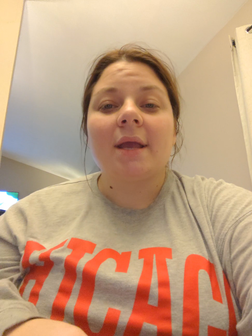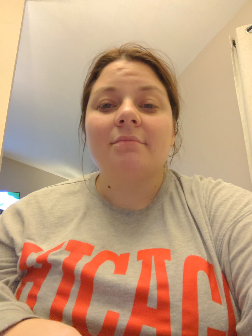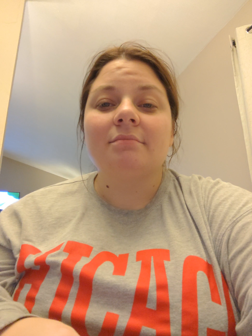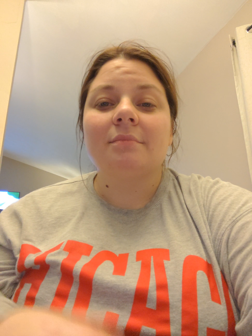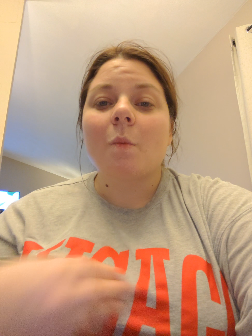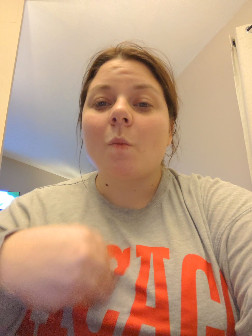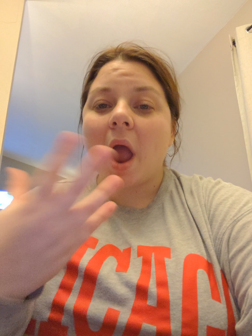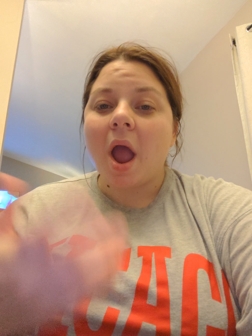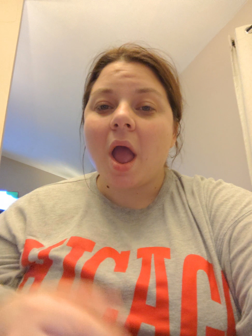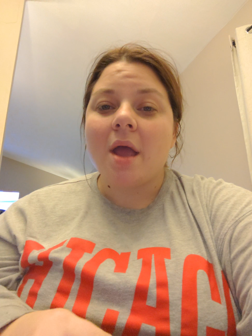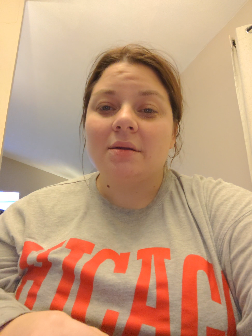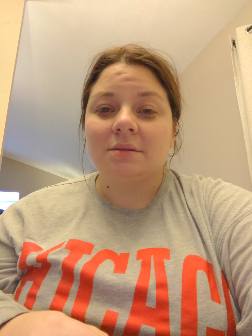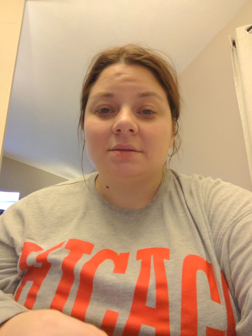white